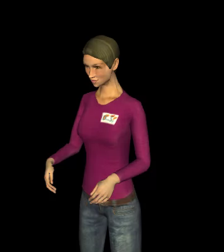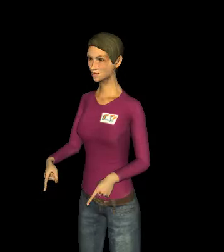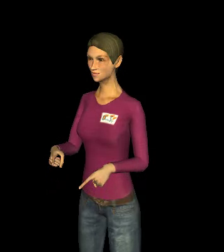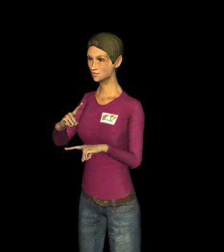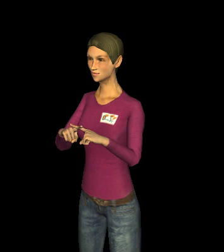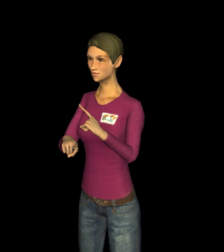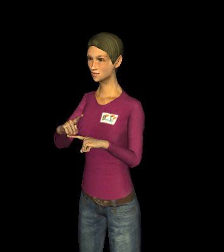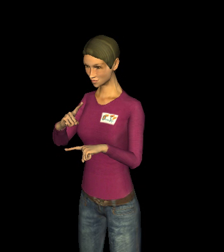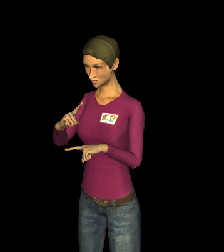هدايا